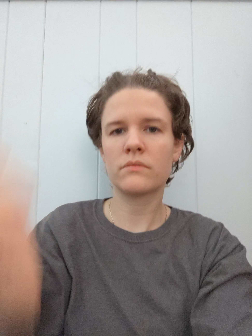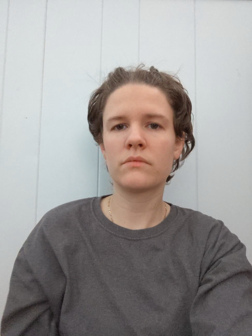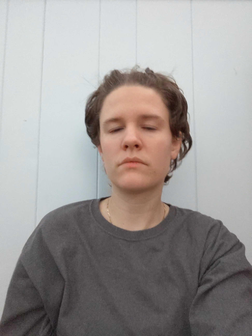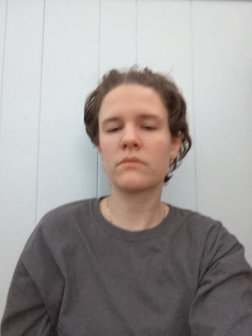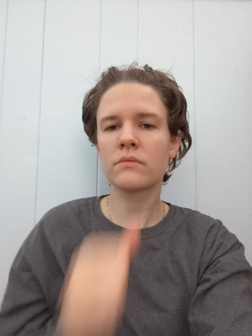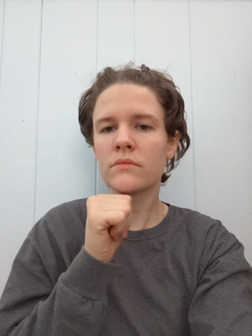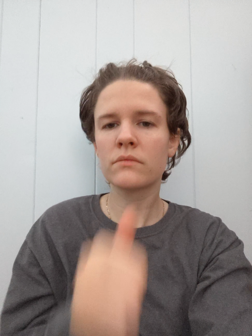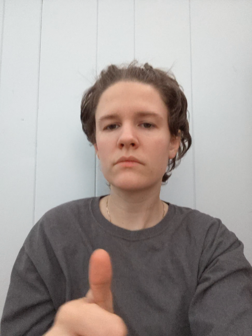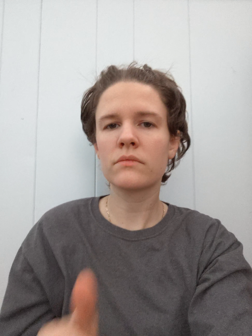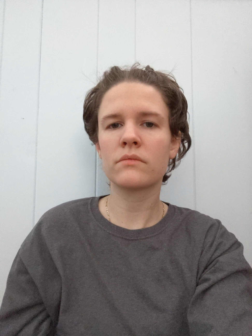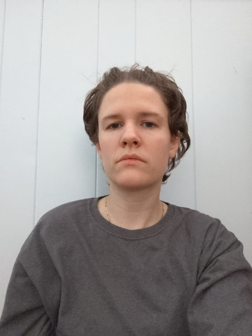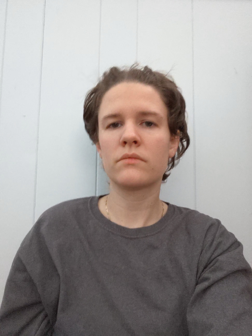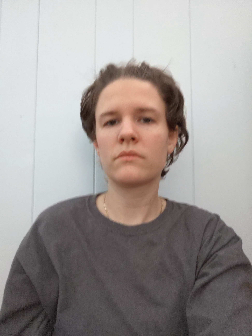not